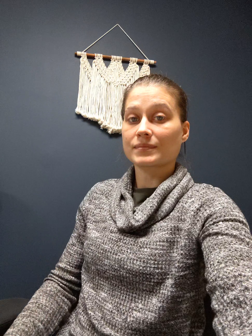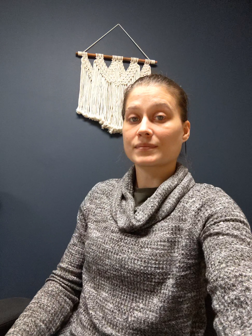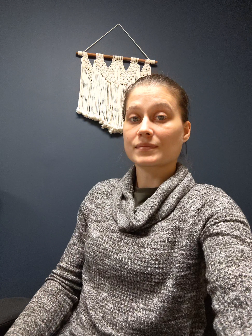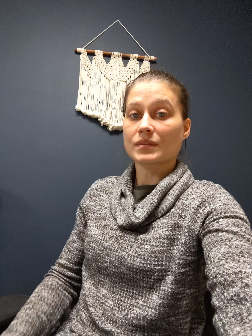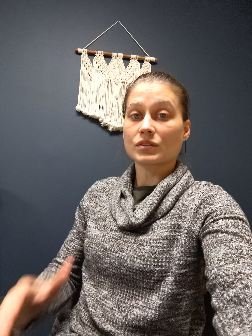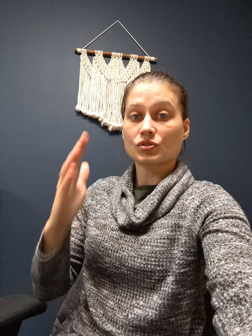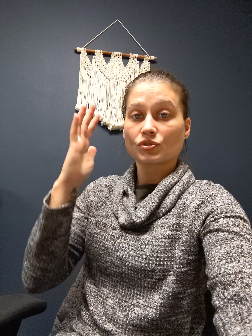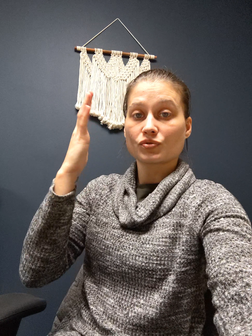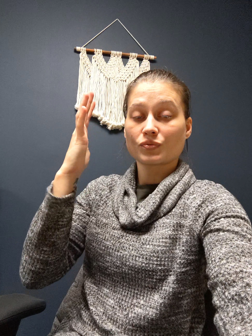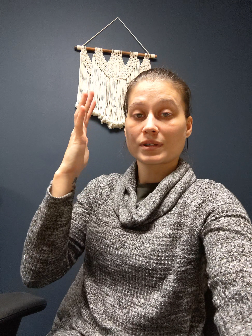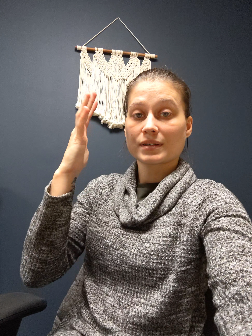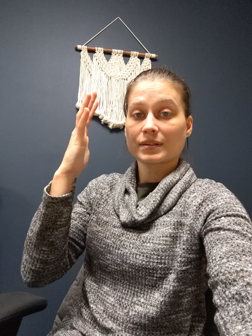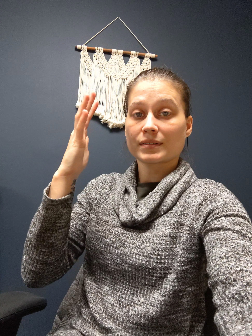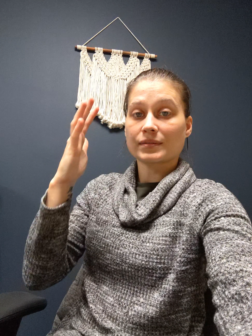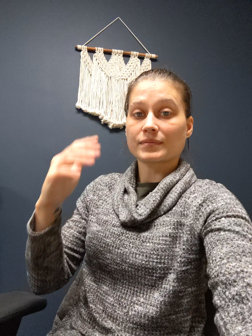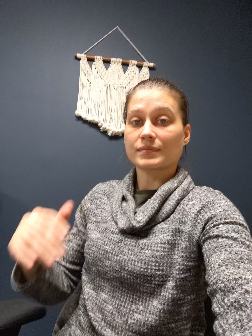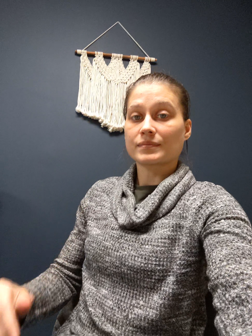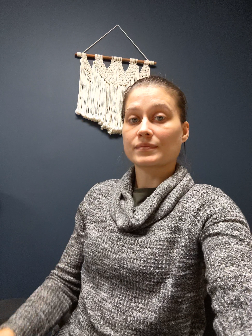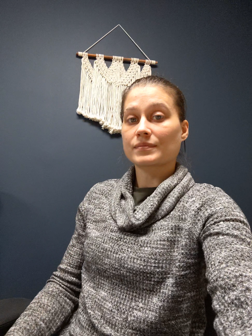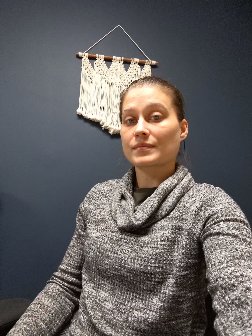tree